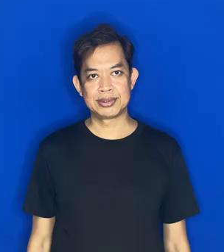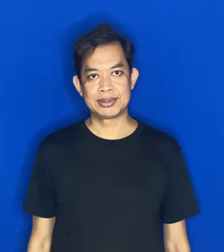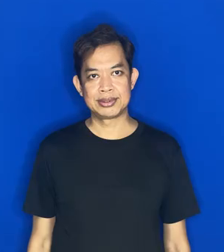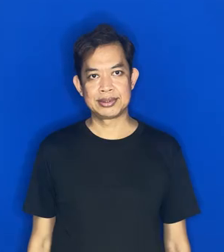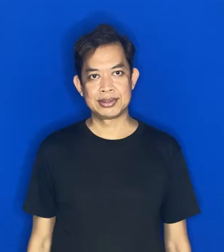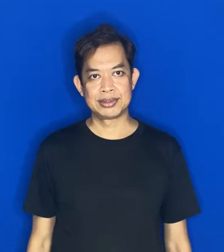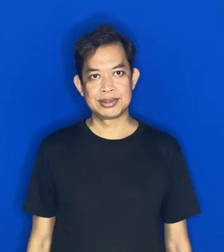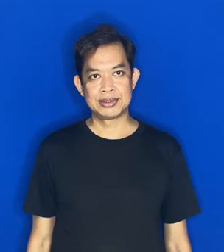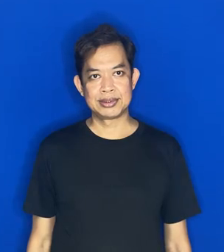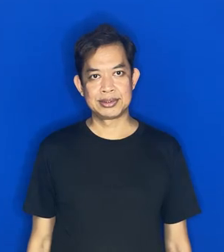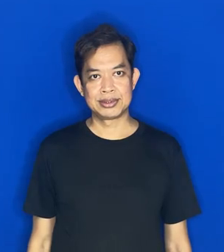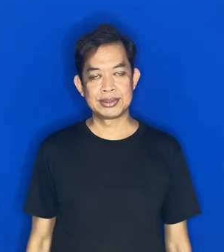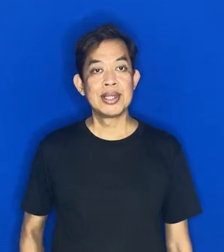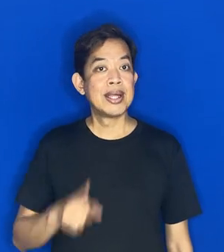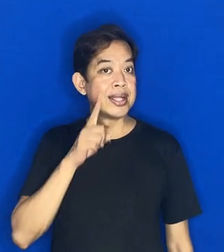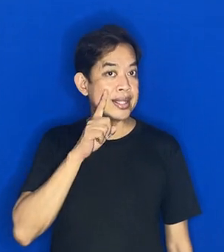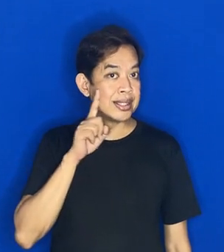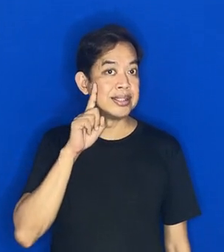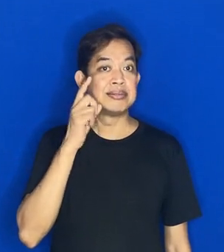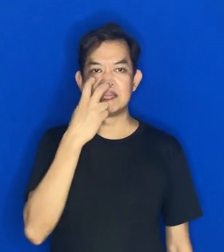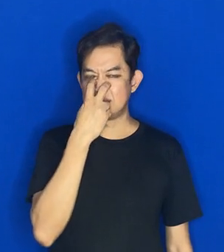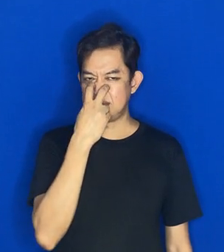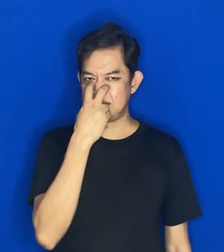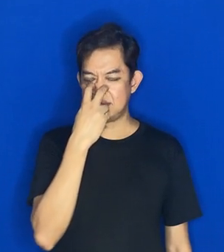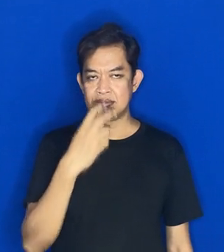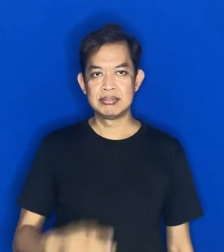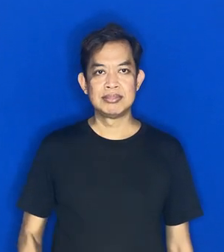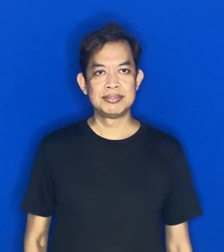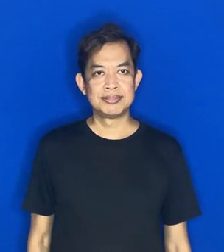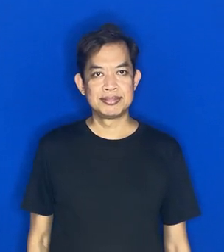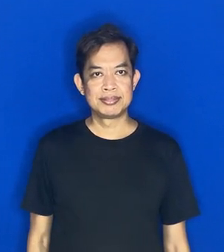deaf blind